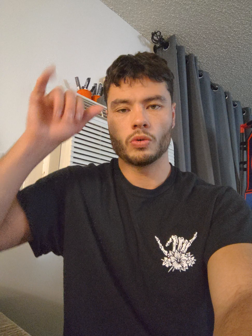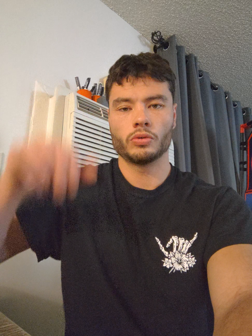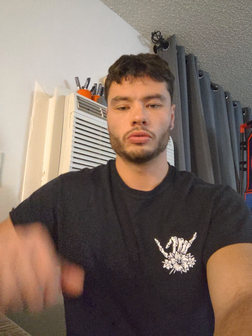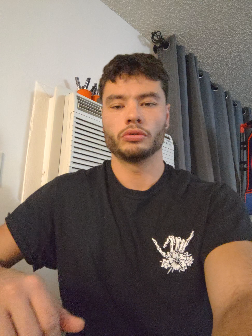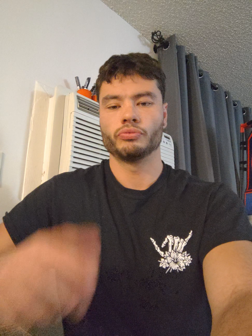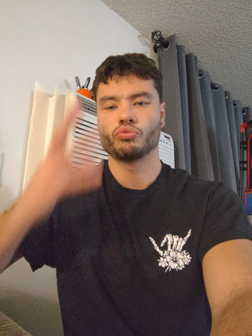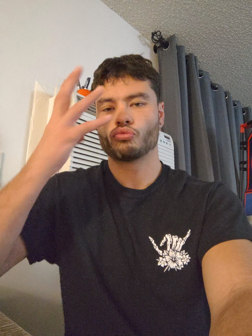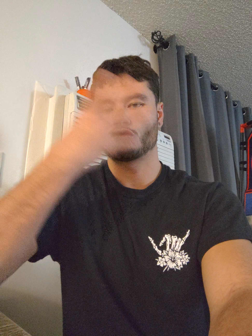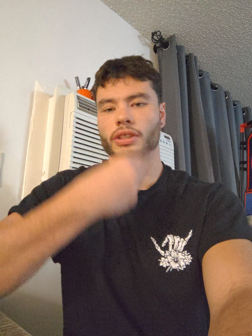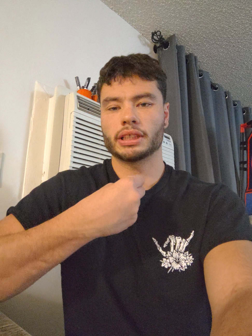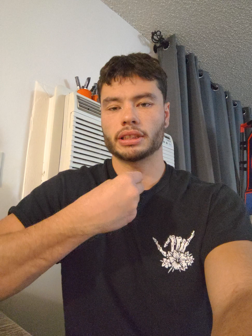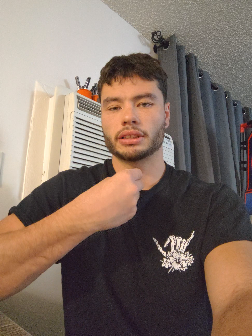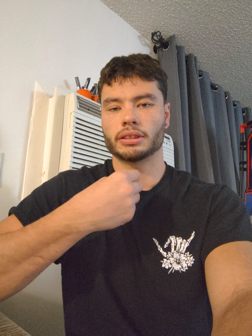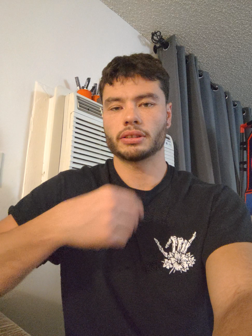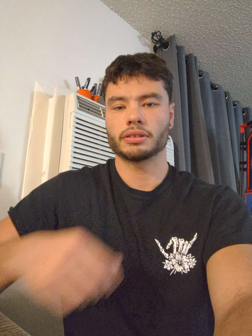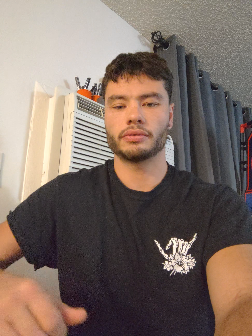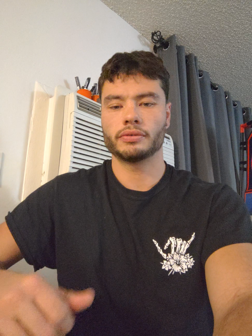pretty